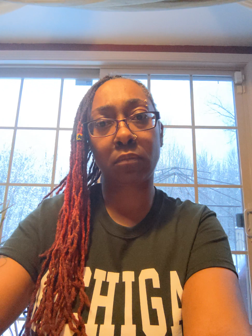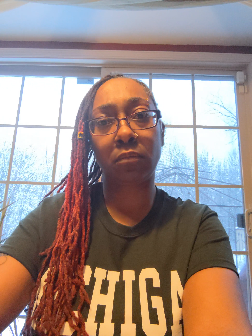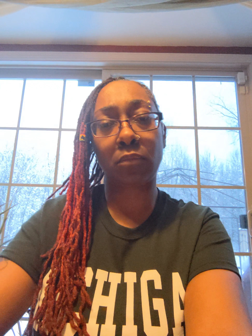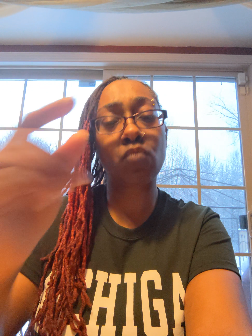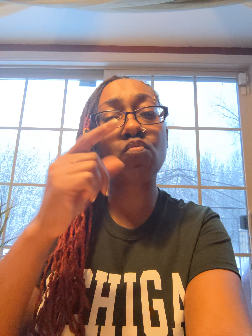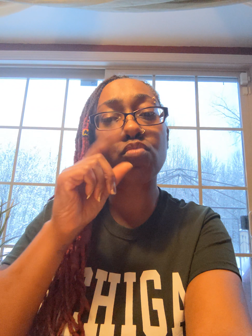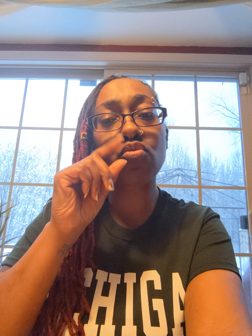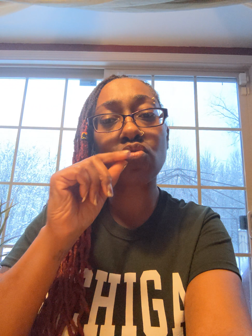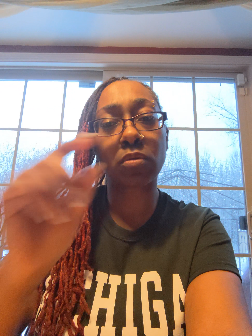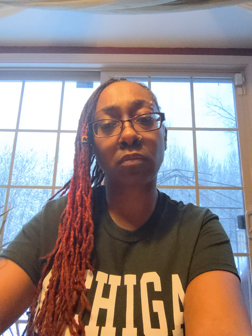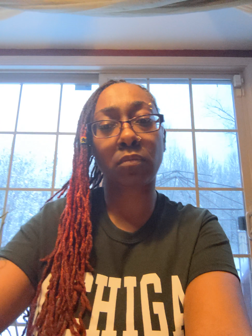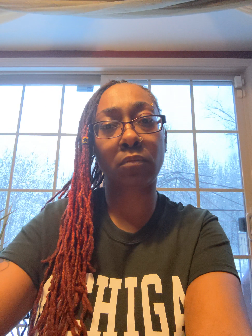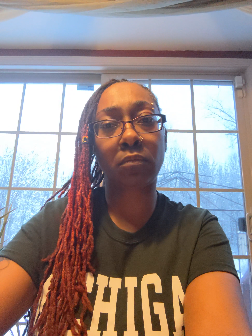bird